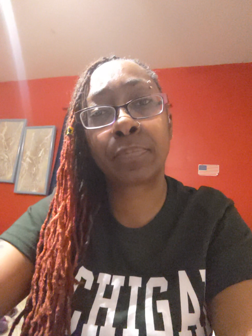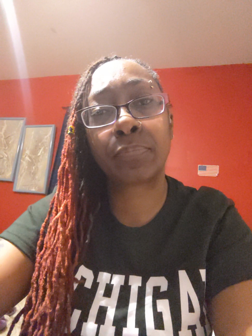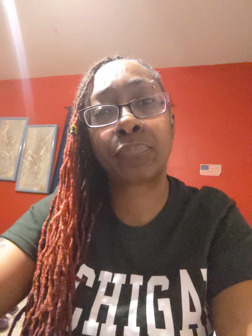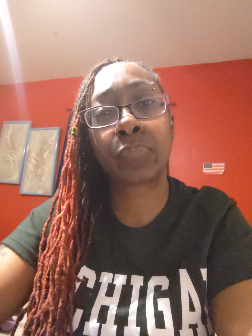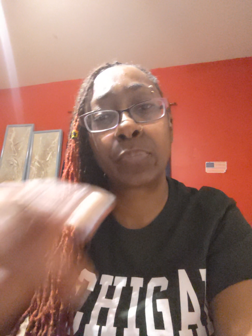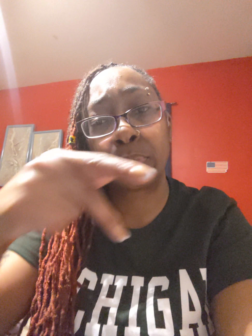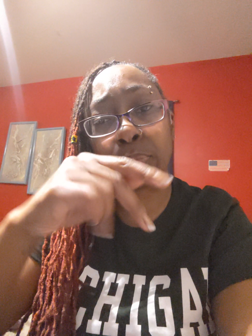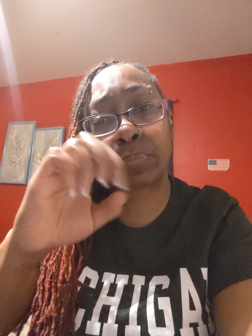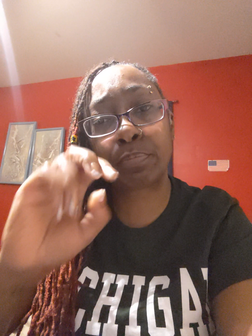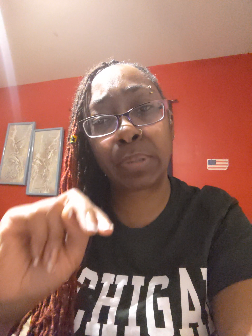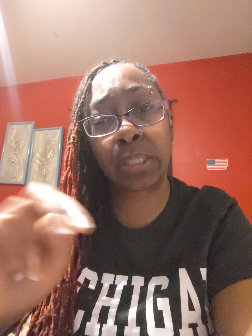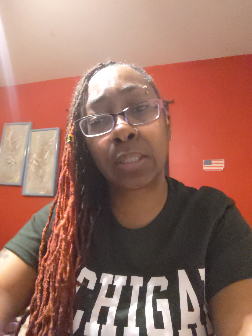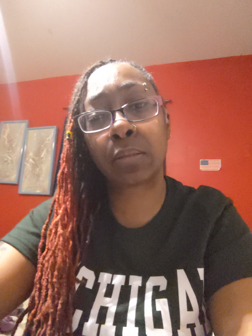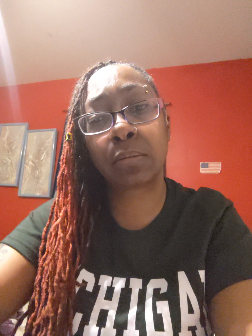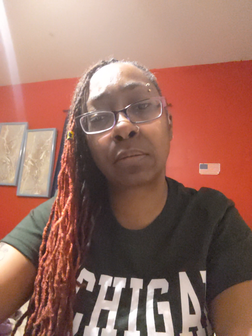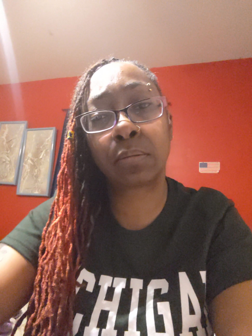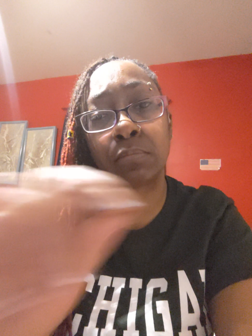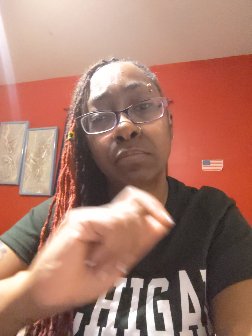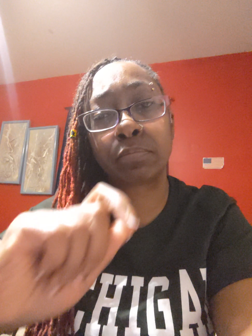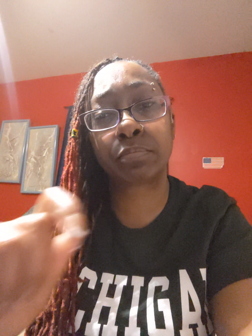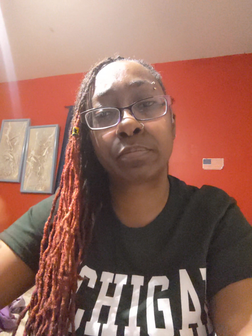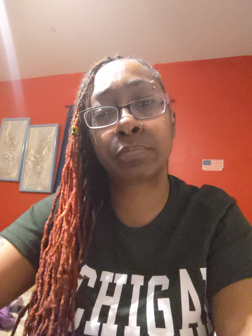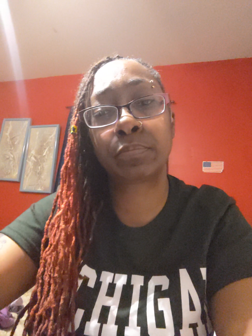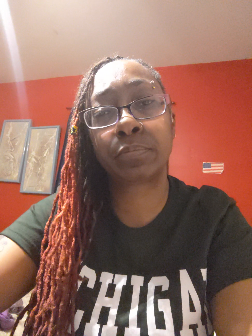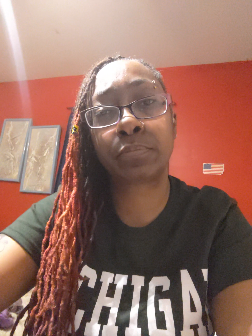pen